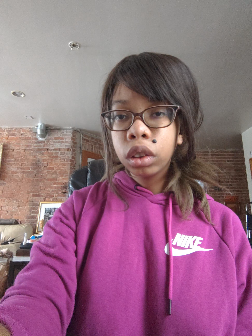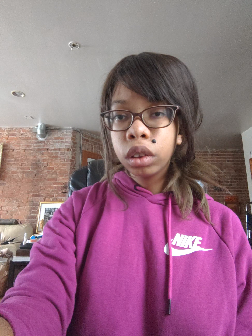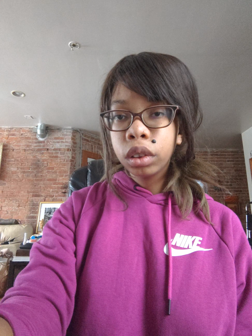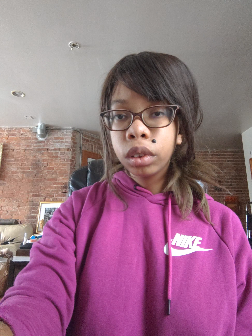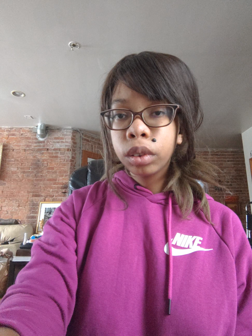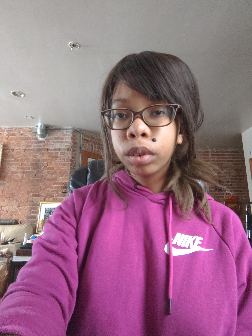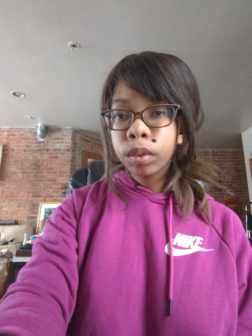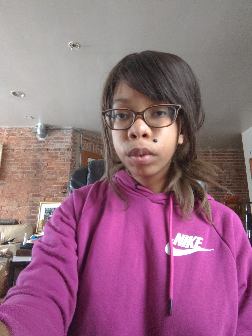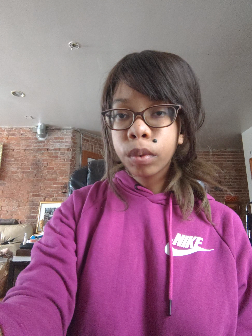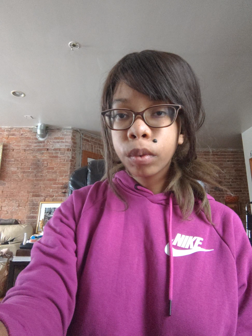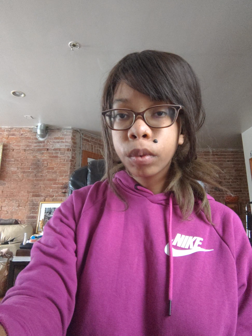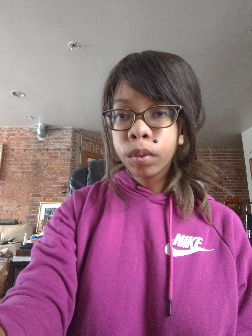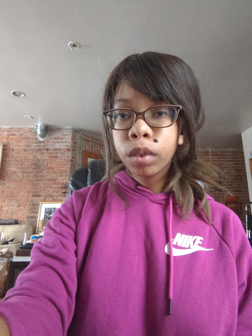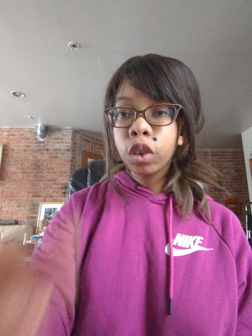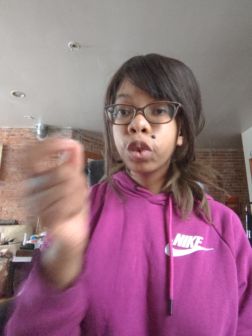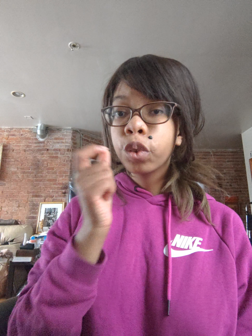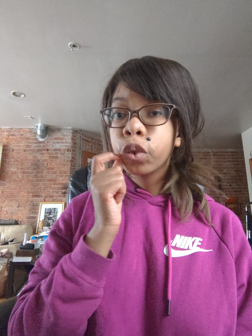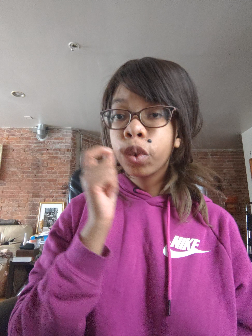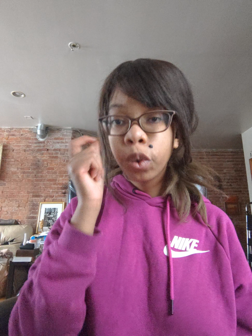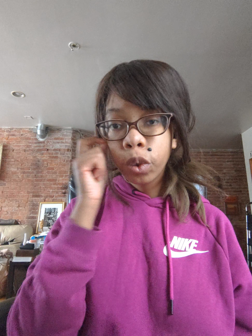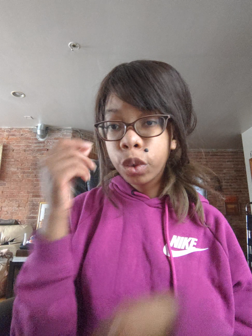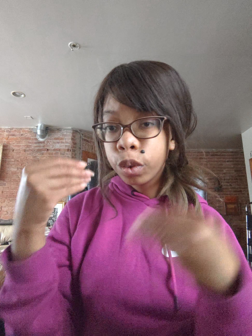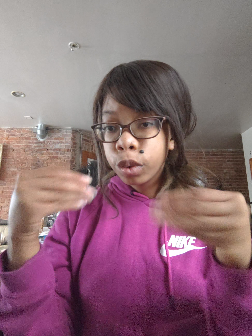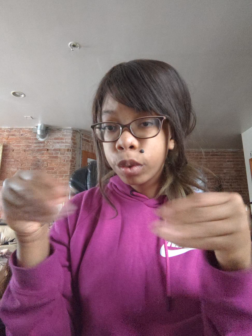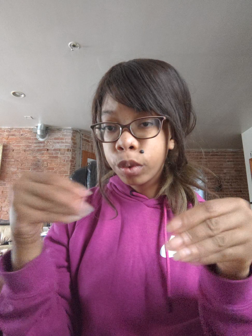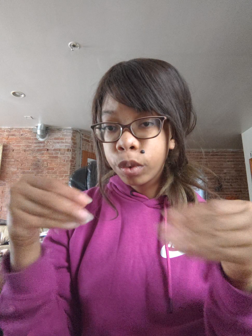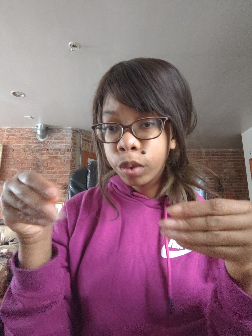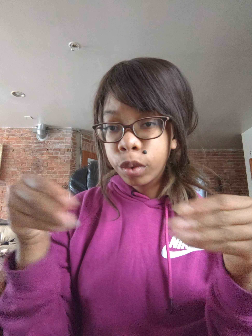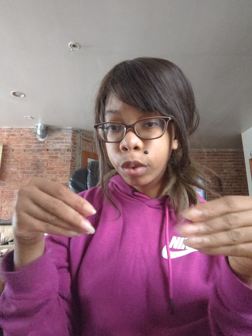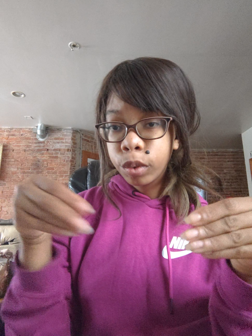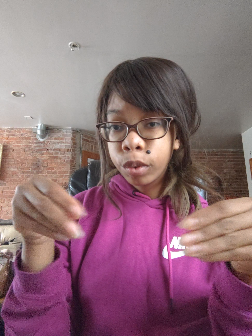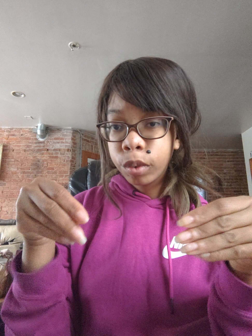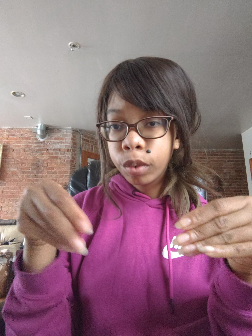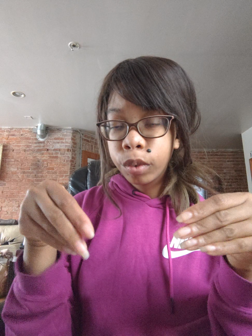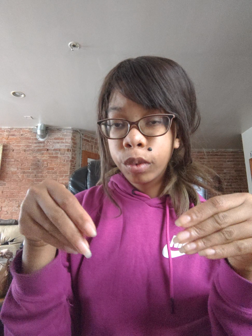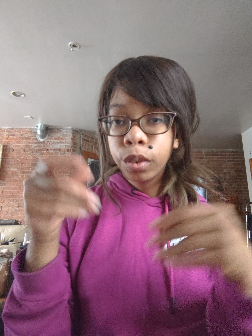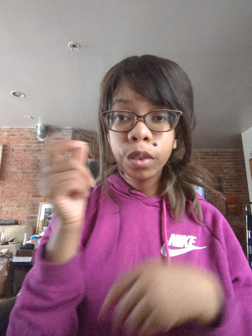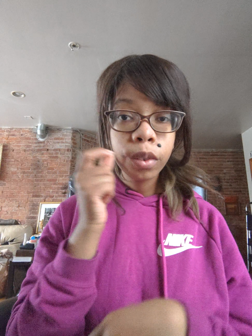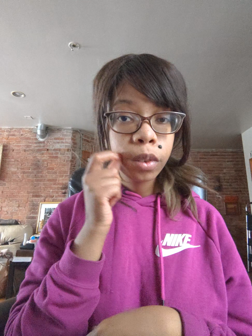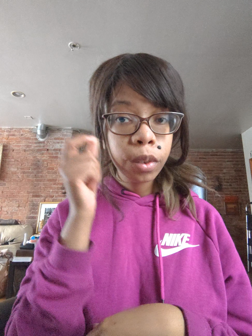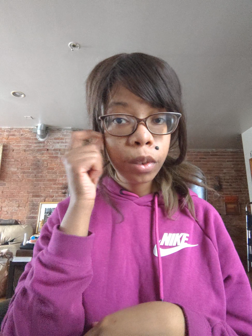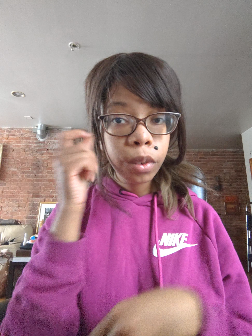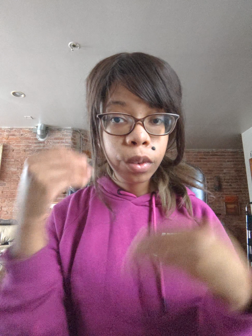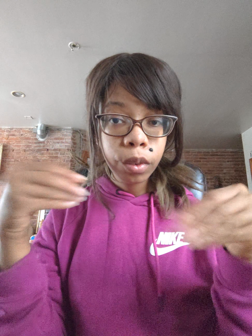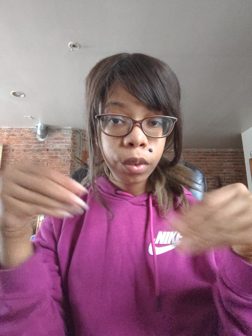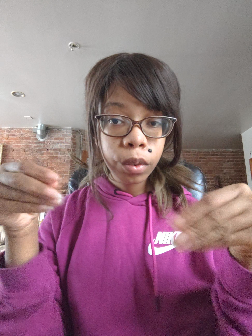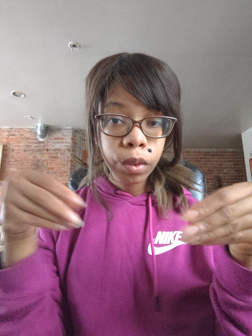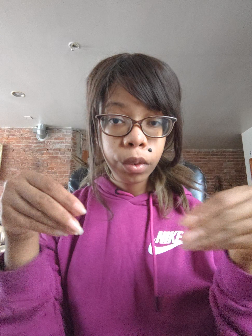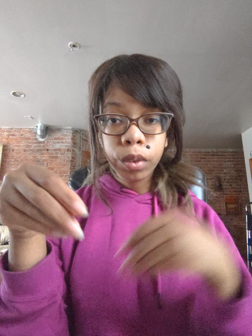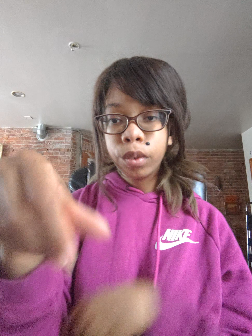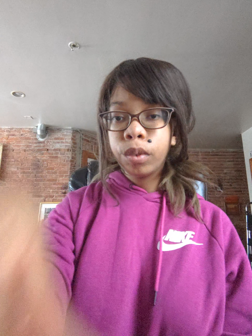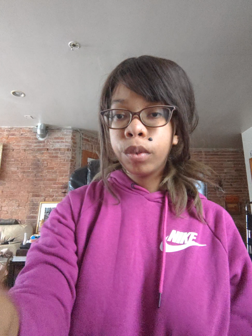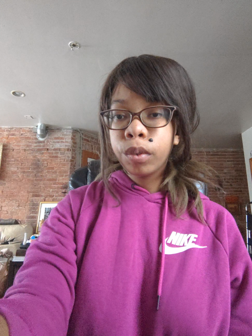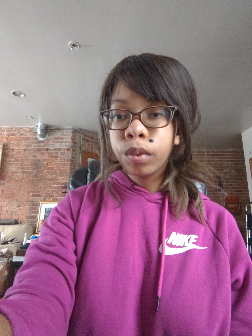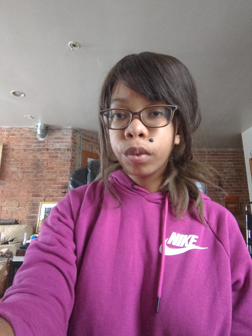store